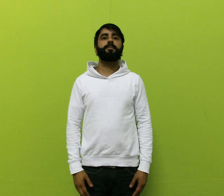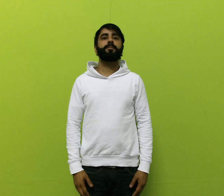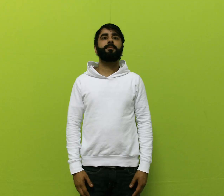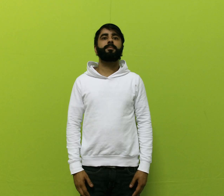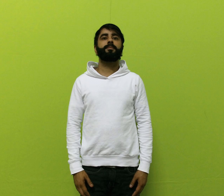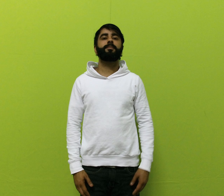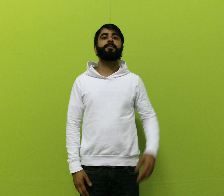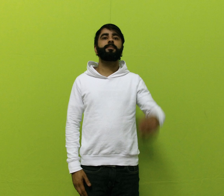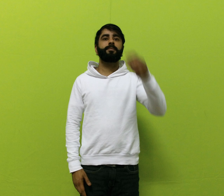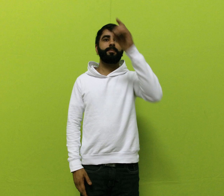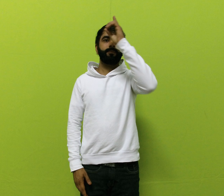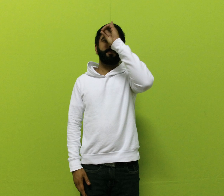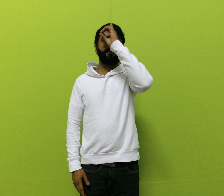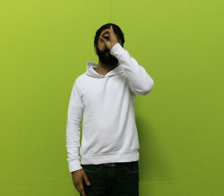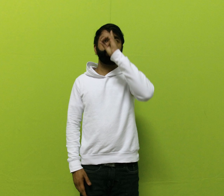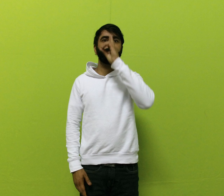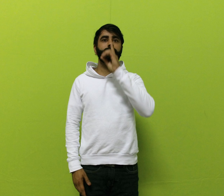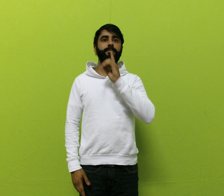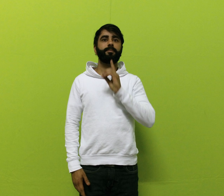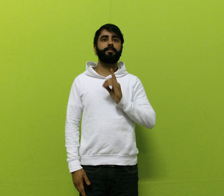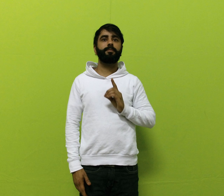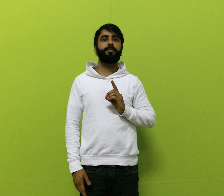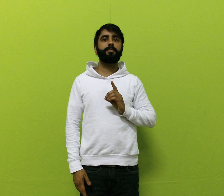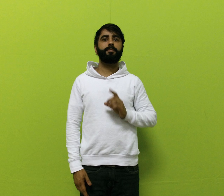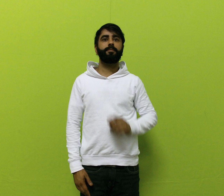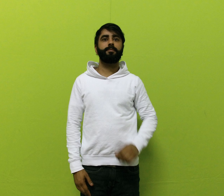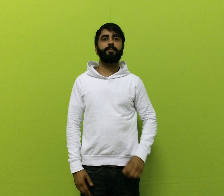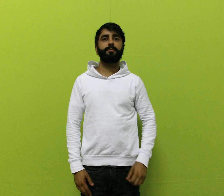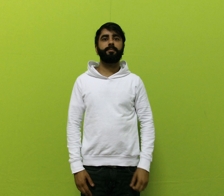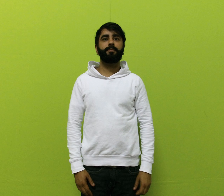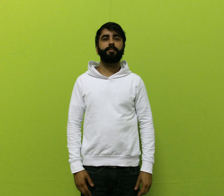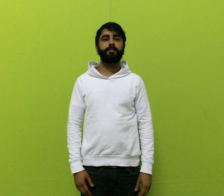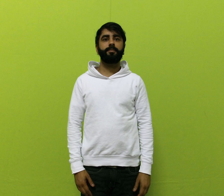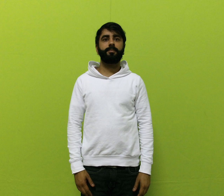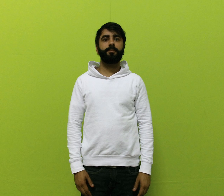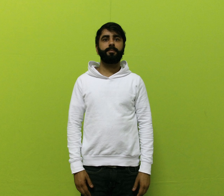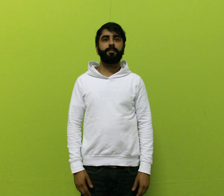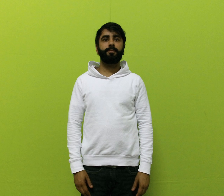amarelo